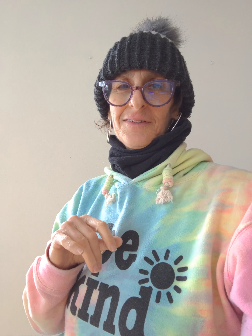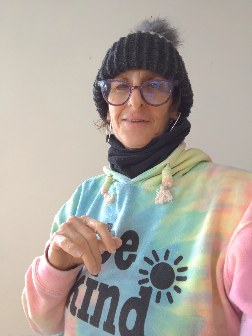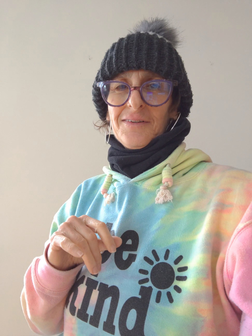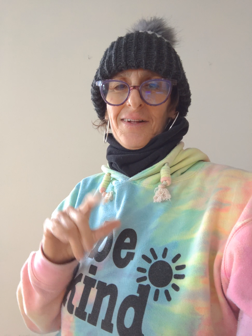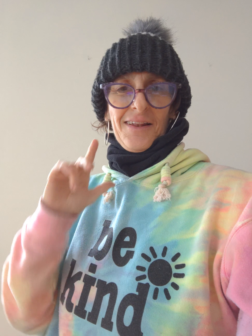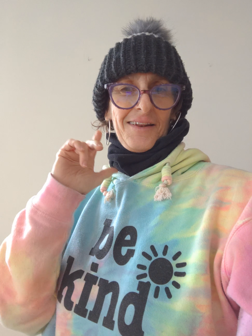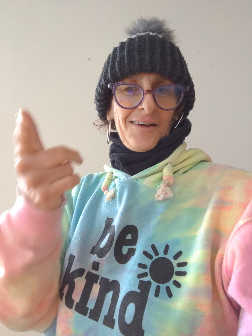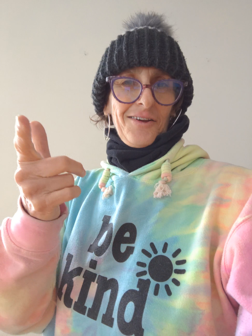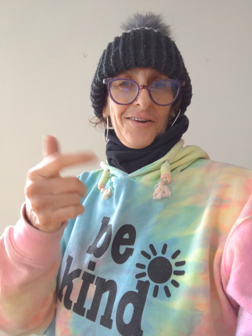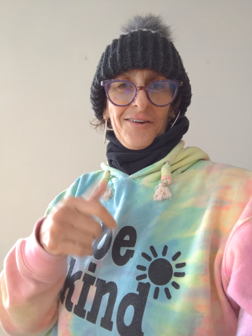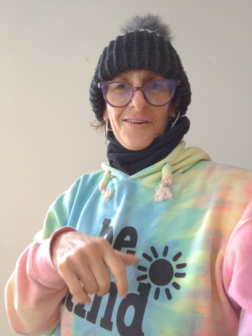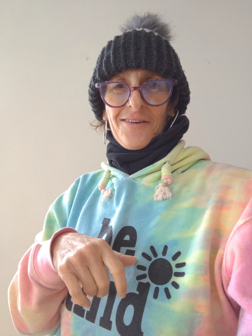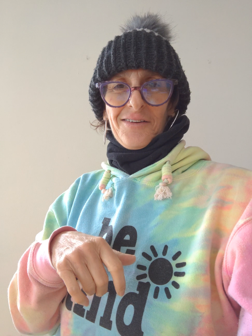later